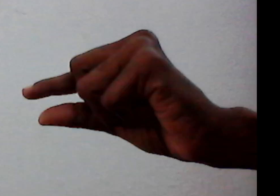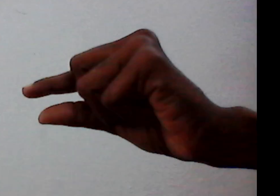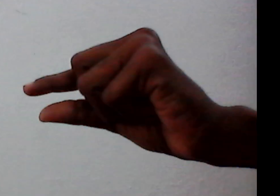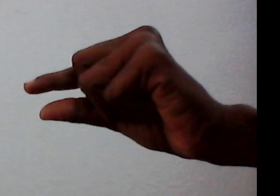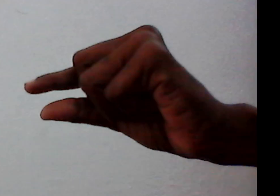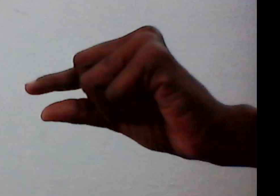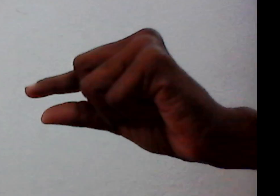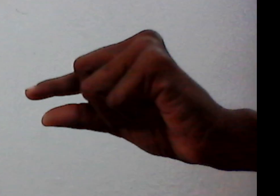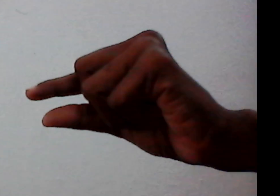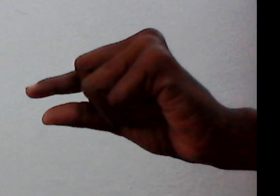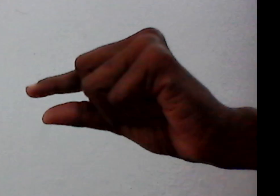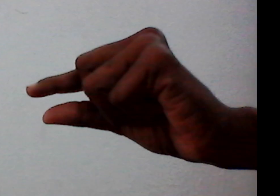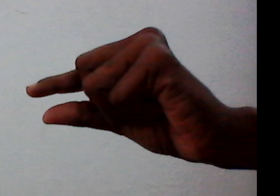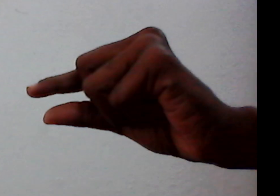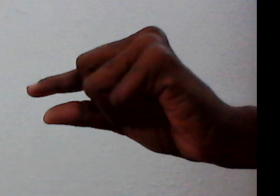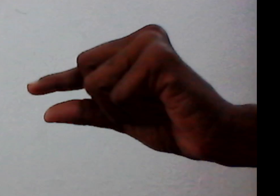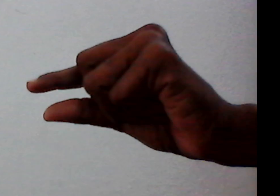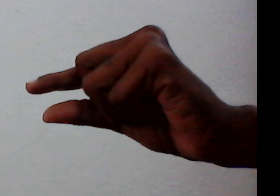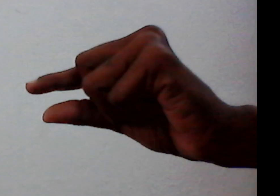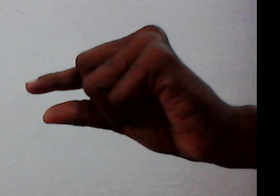ഉ